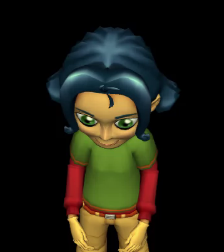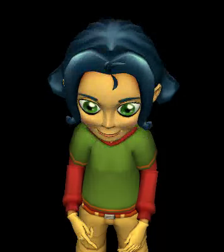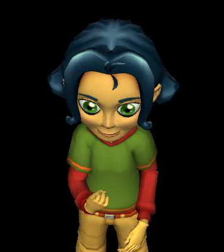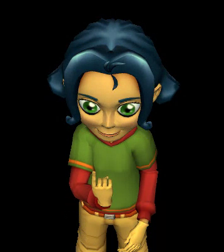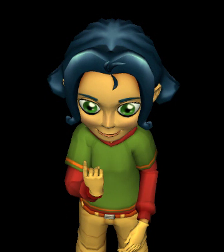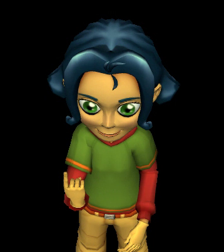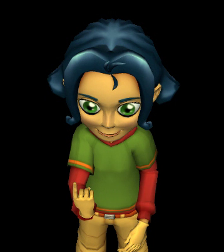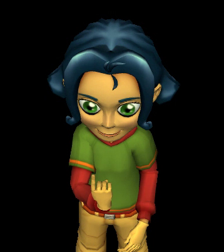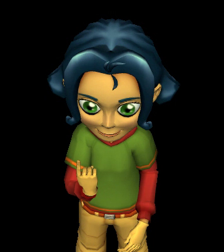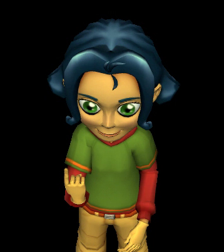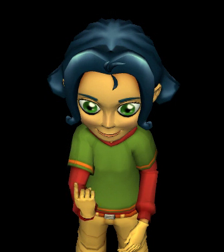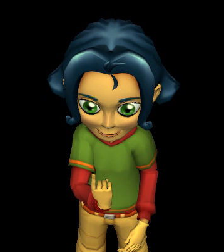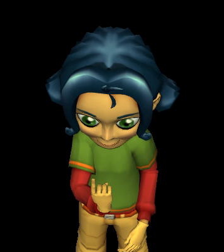دائما